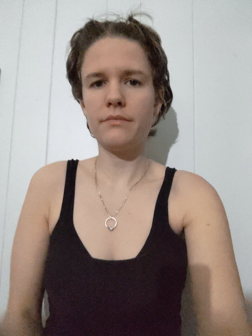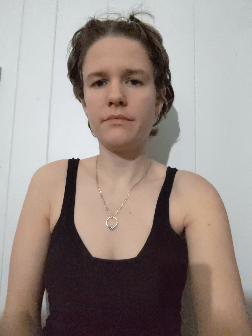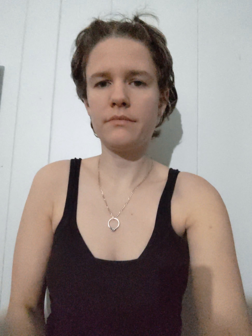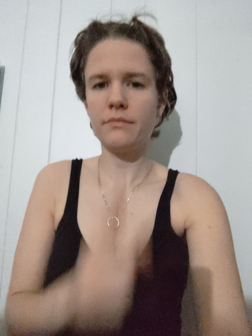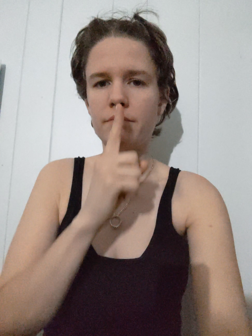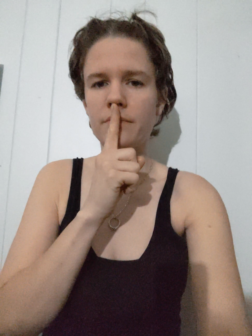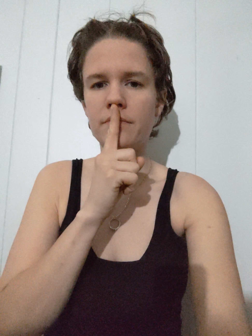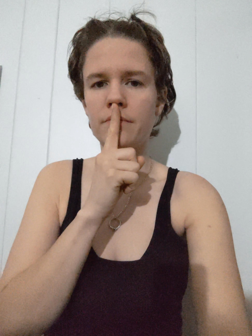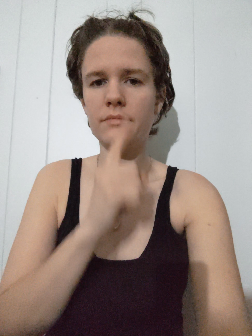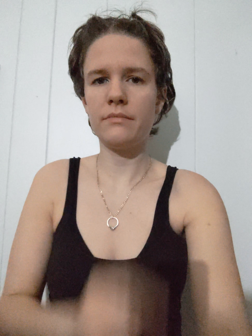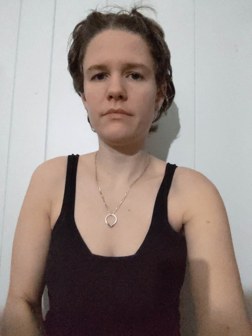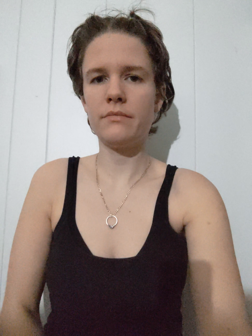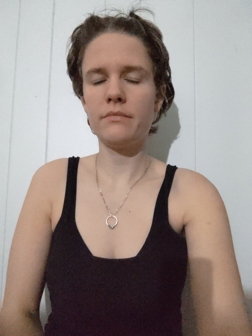shhh